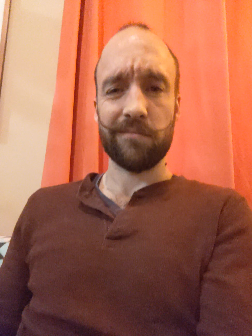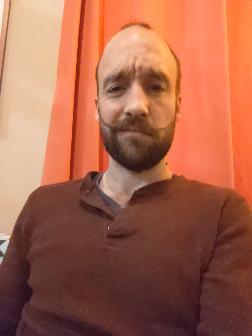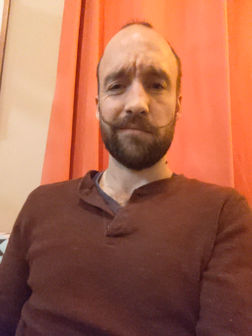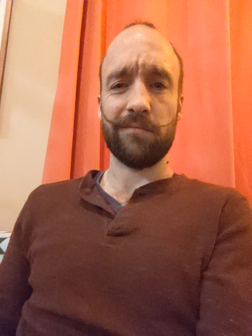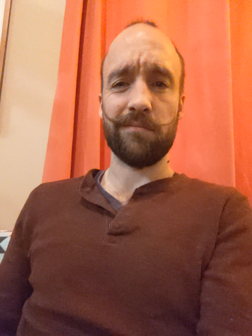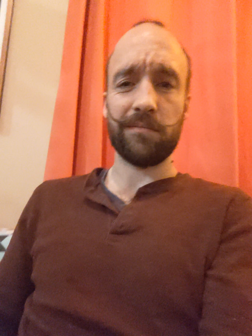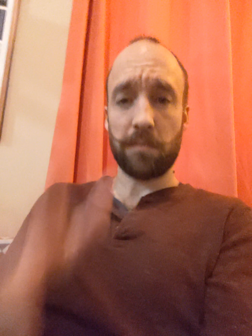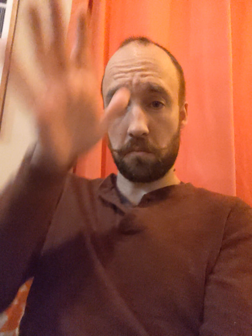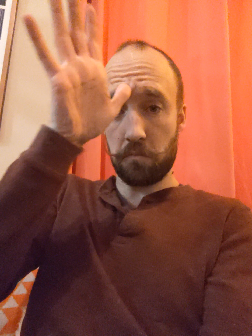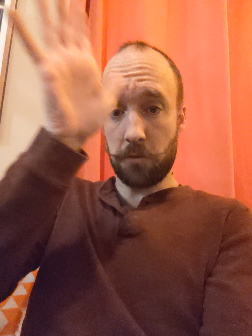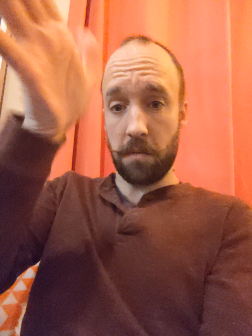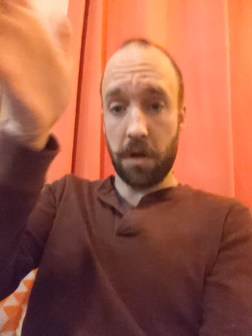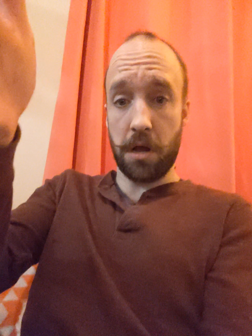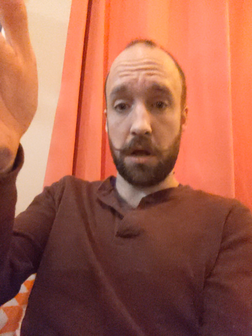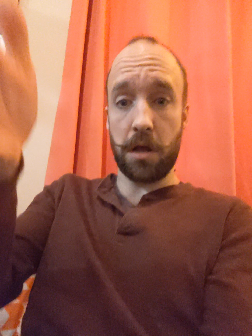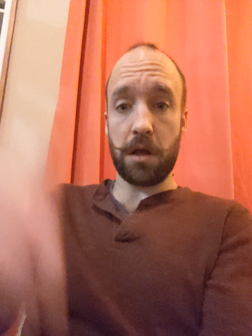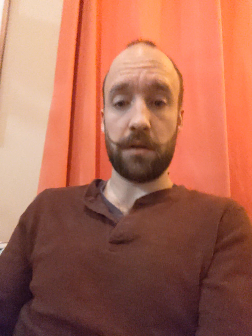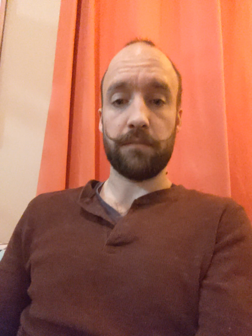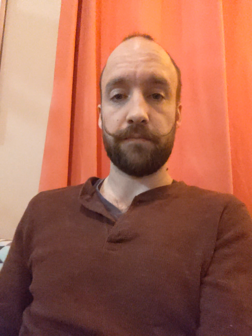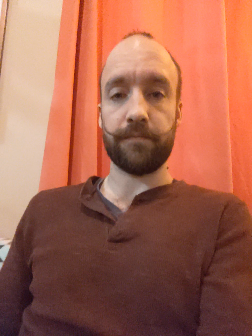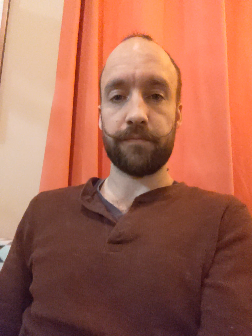grandpa